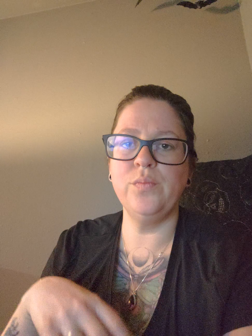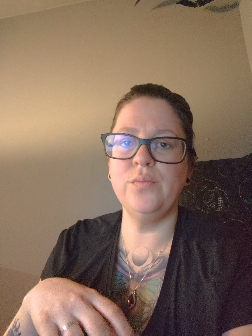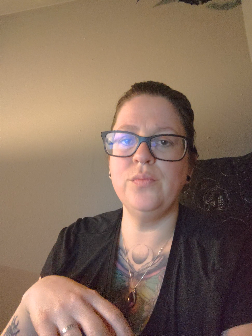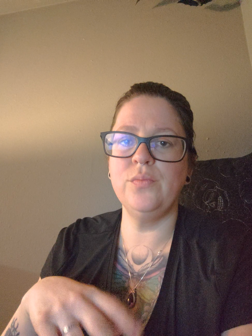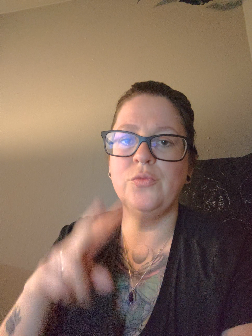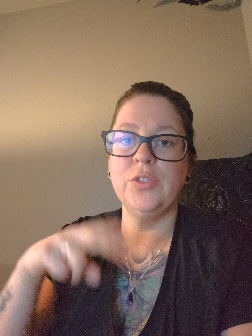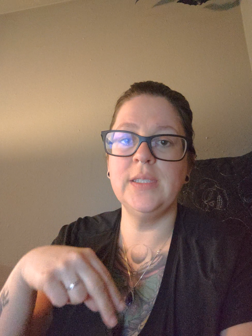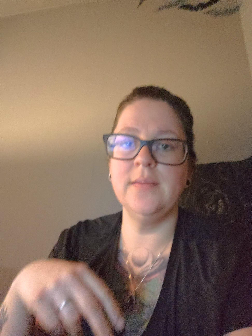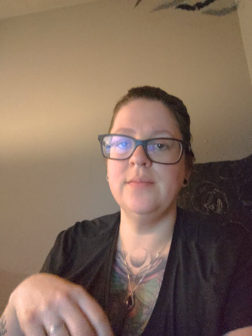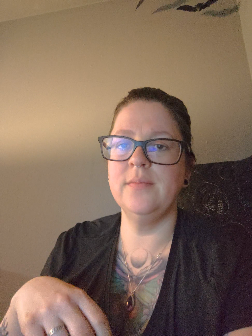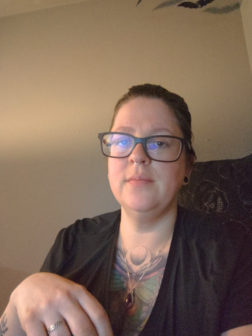read